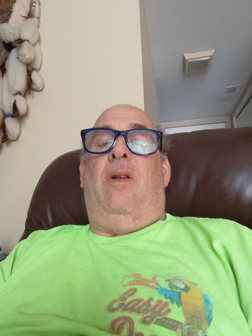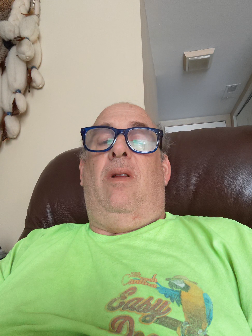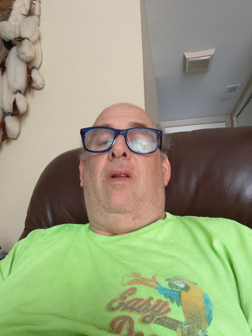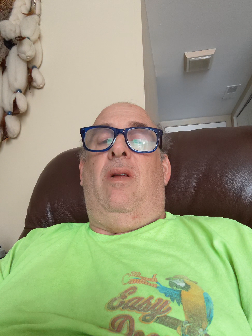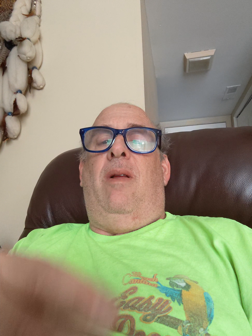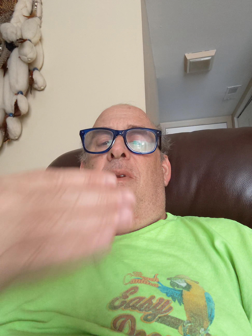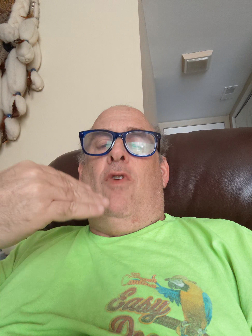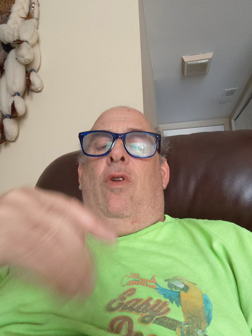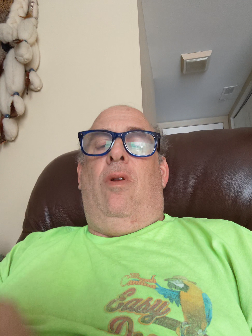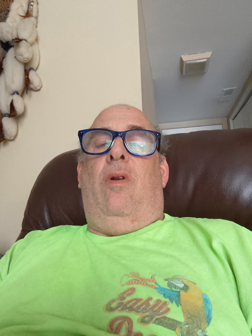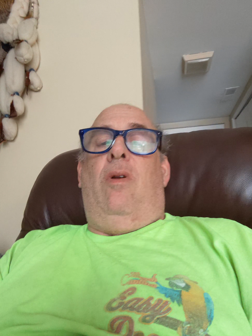before